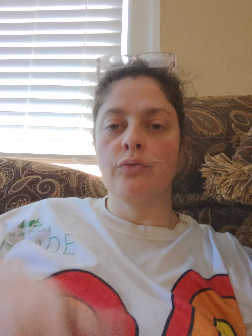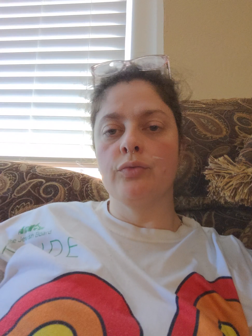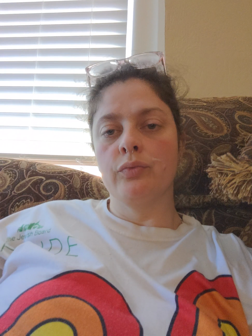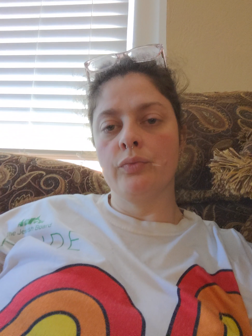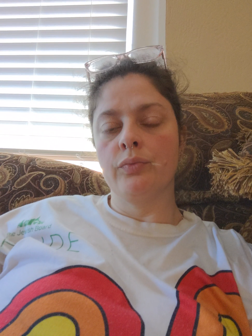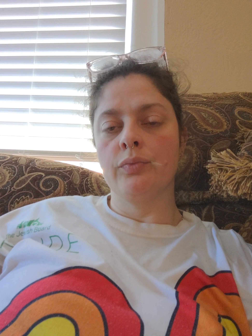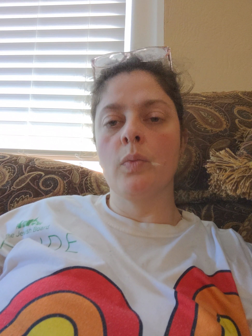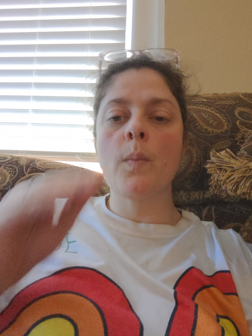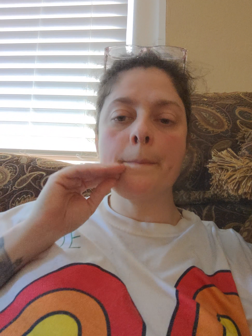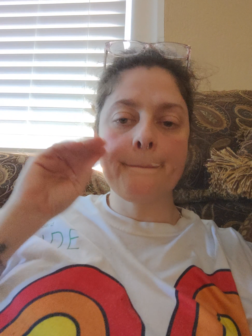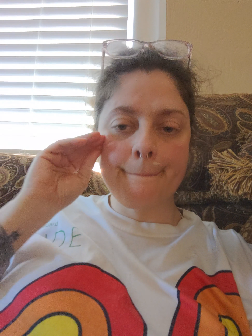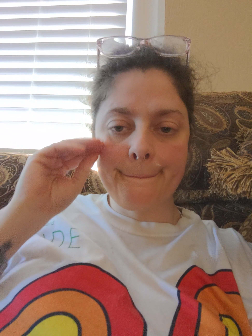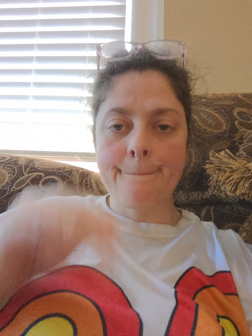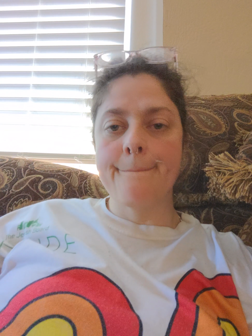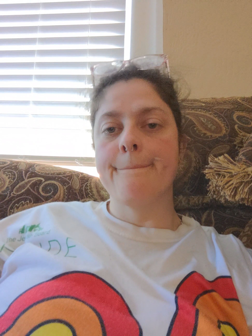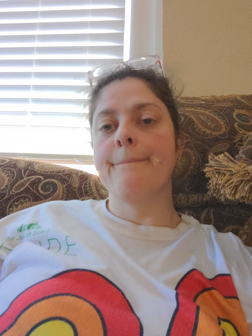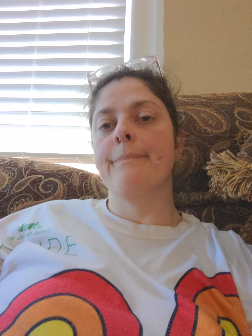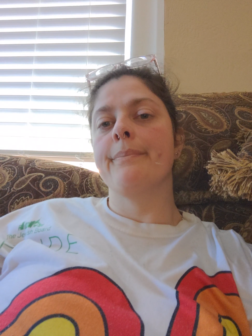home